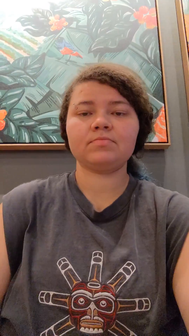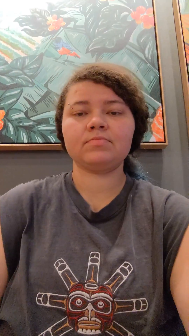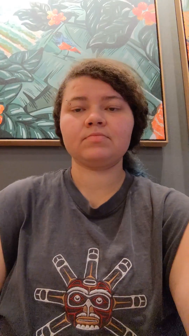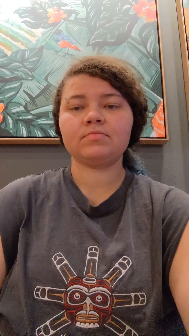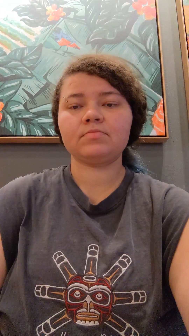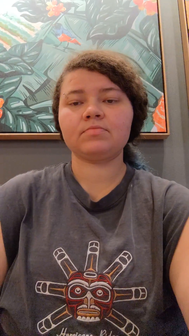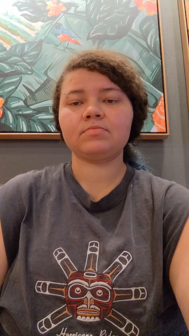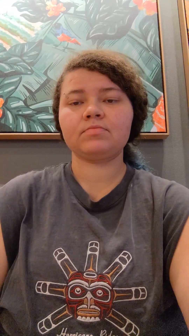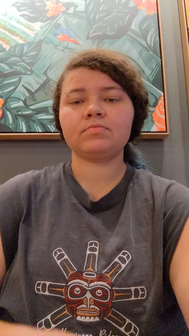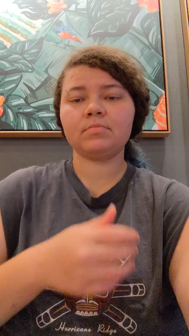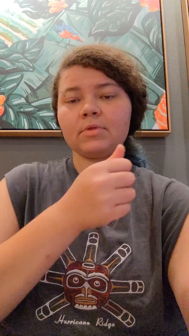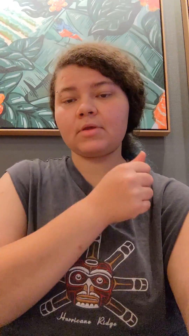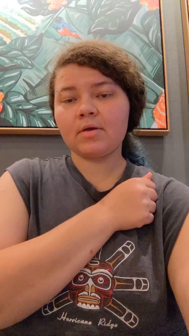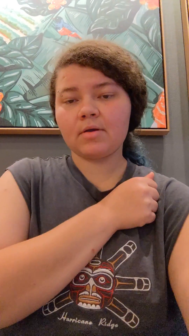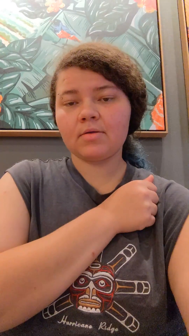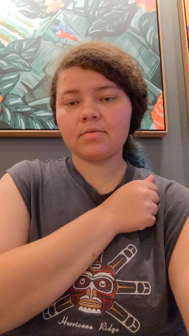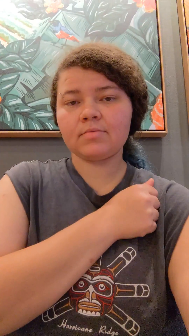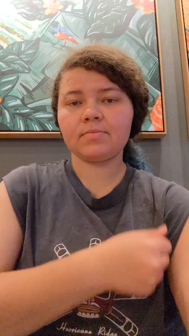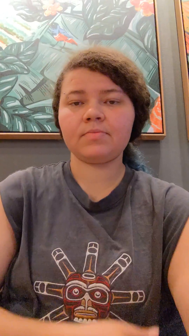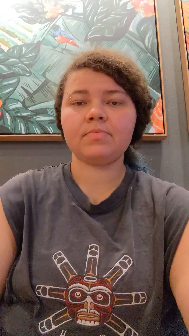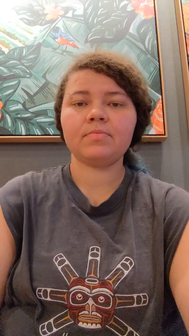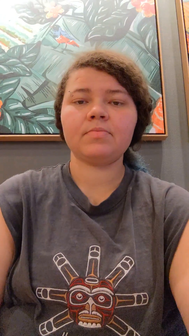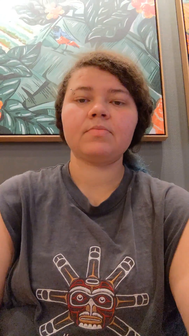hug